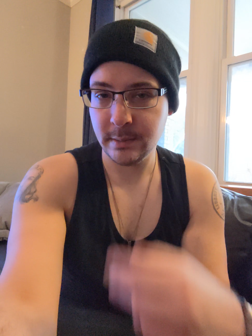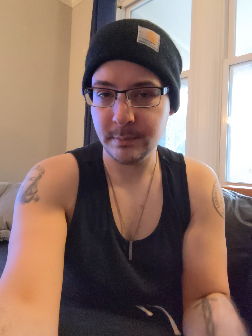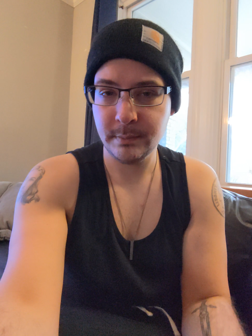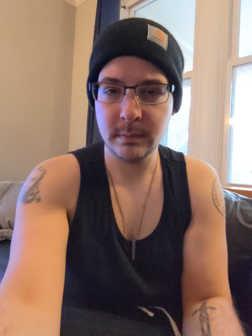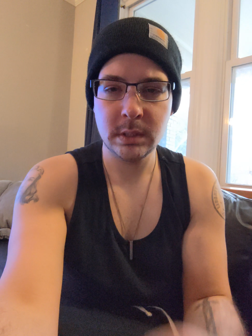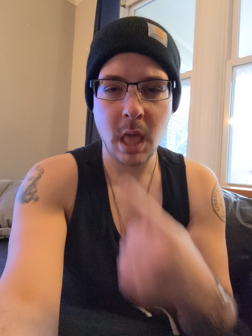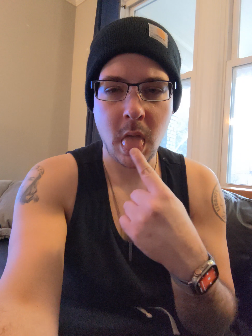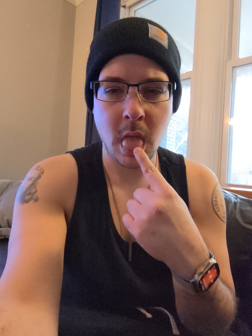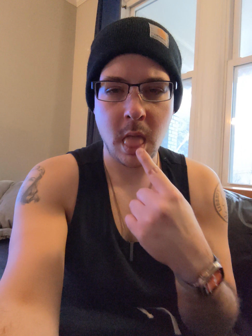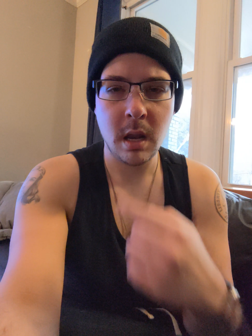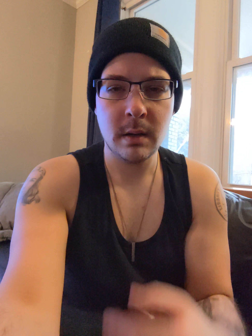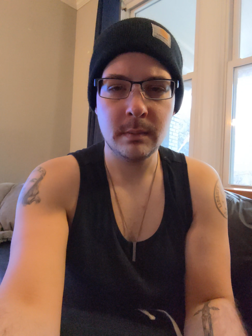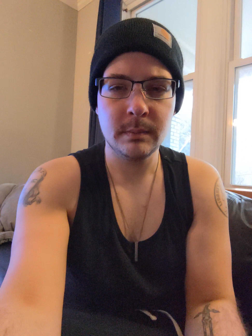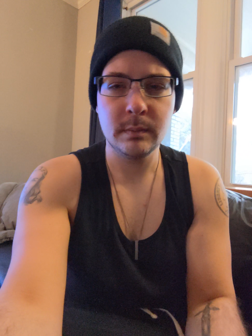tongue